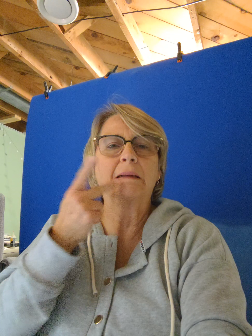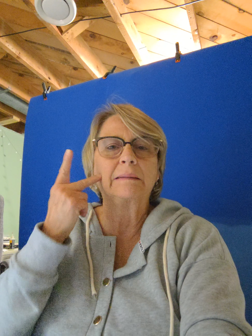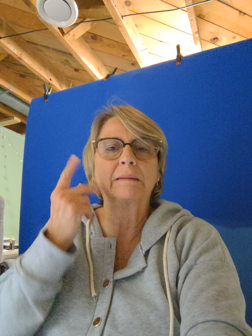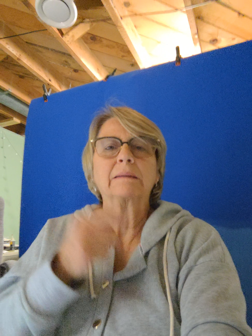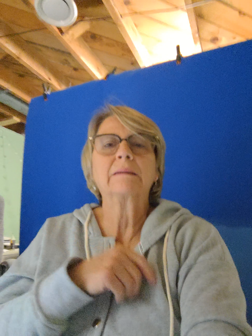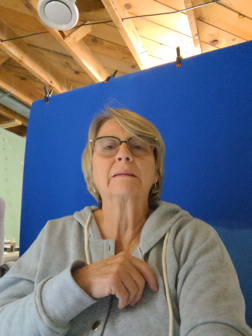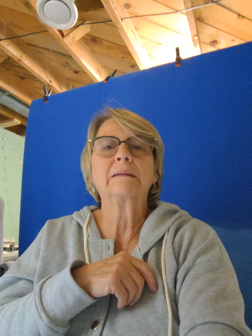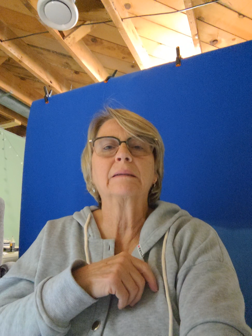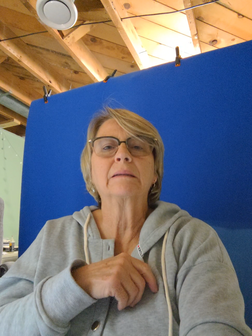kiss